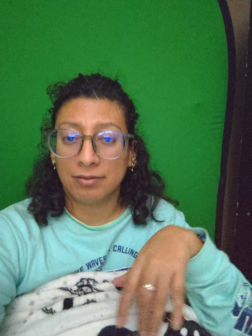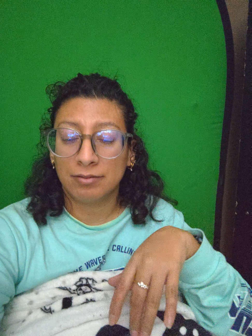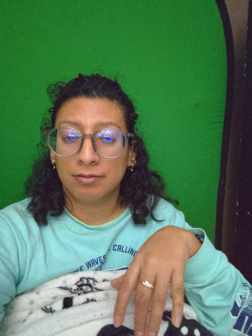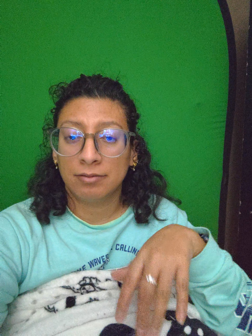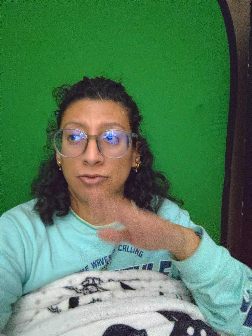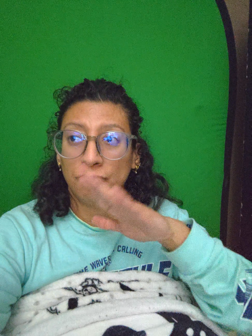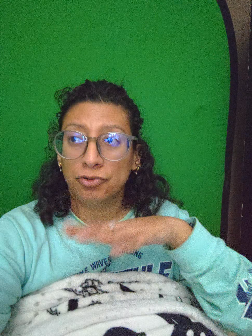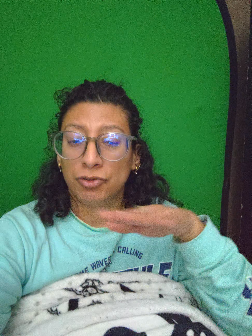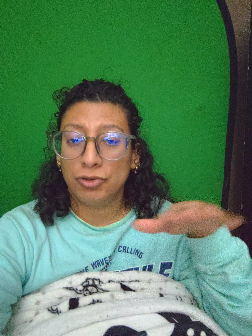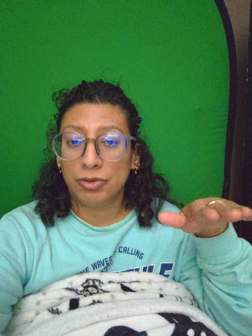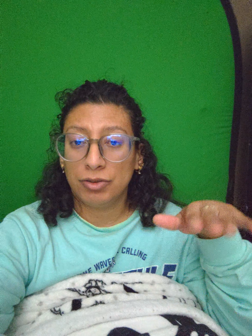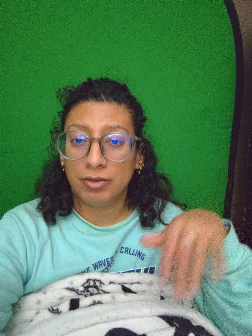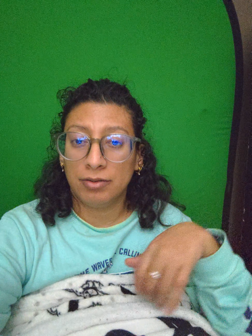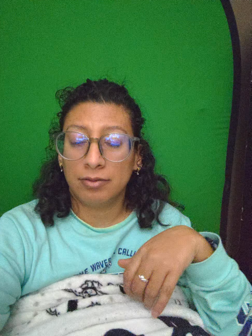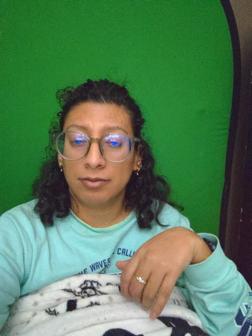child